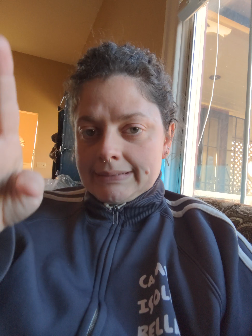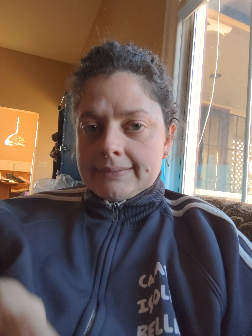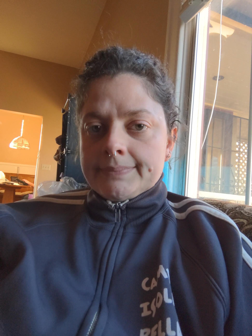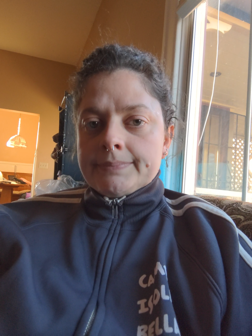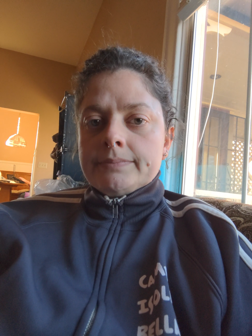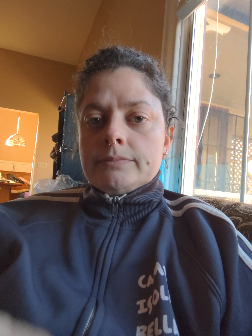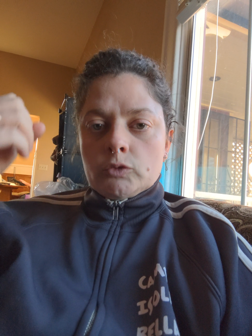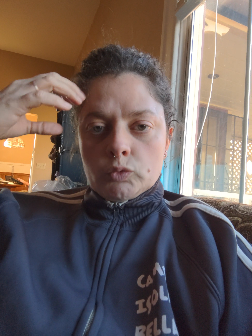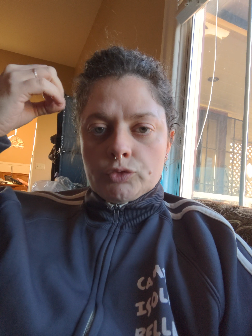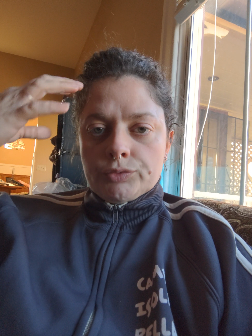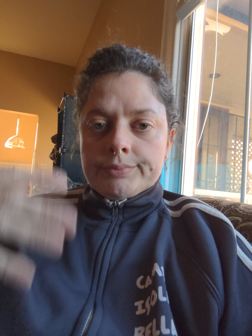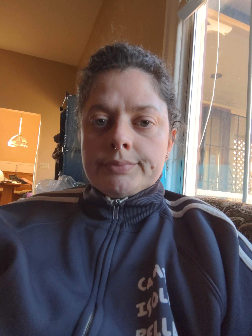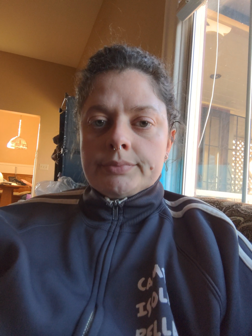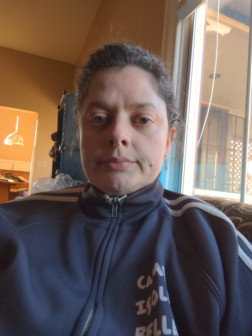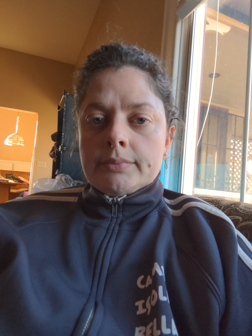shower